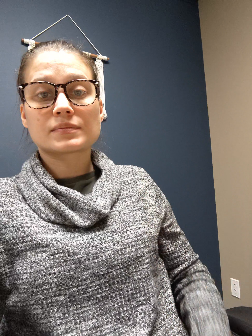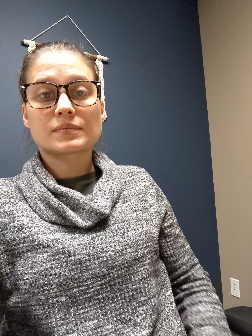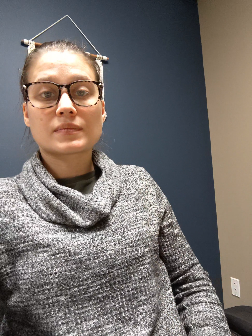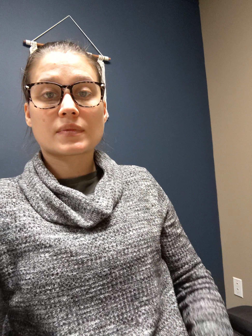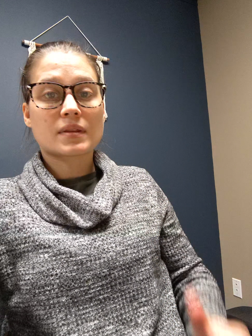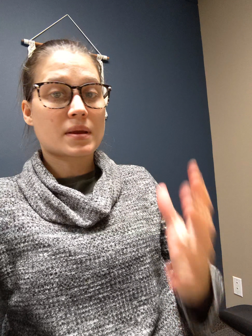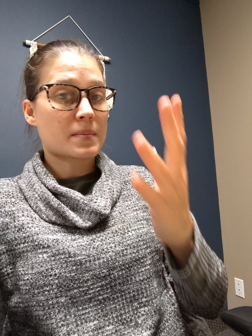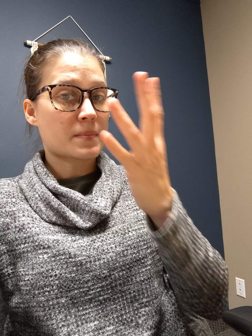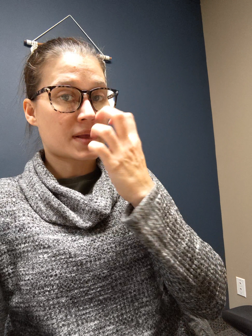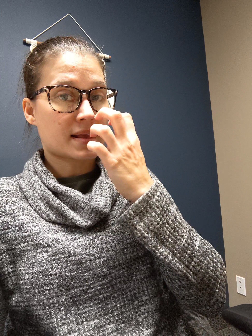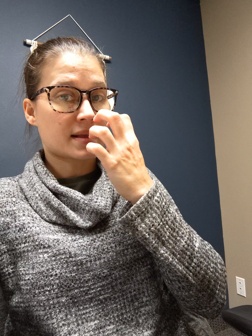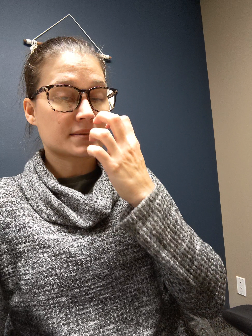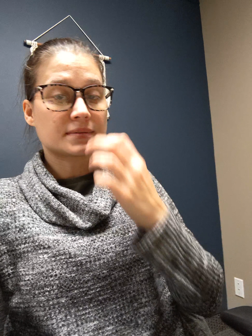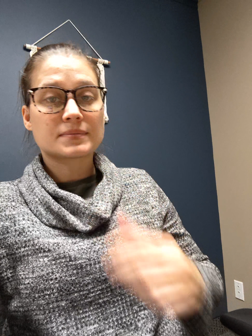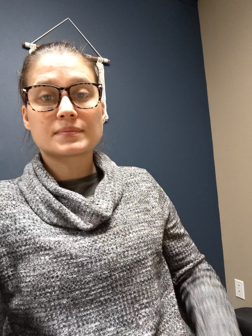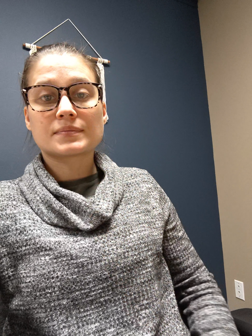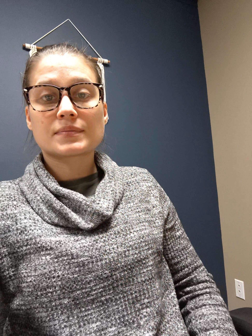mad